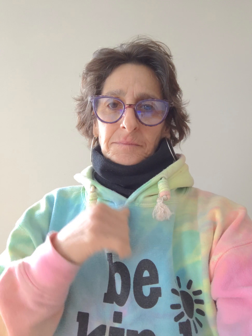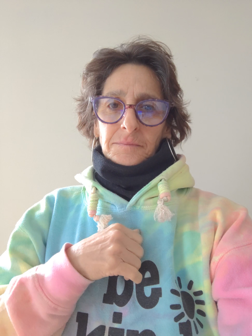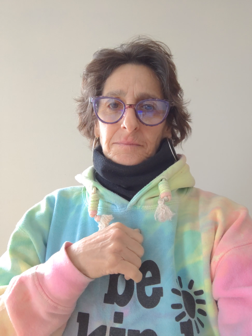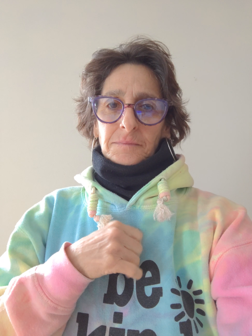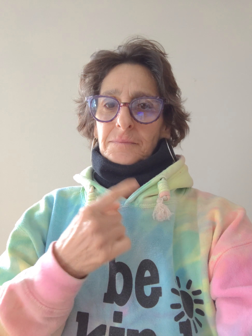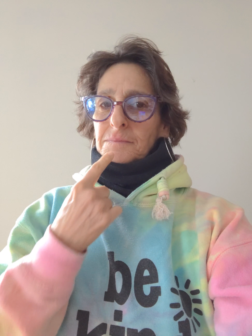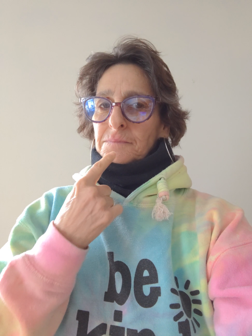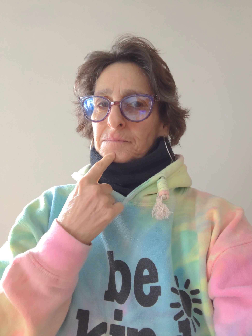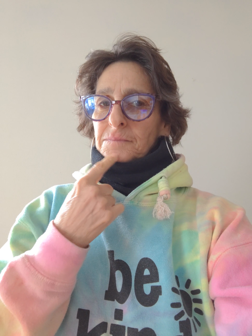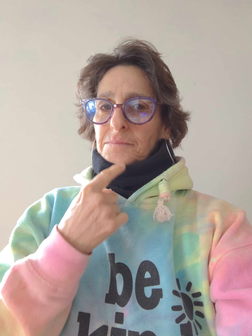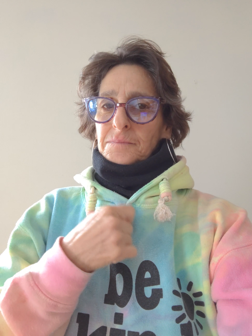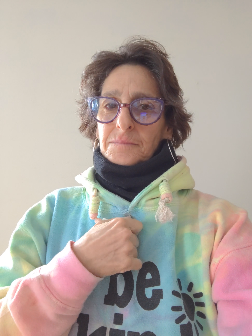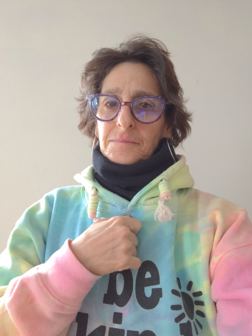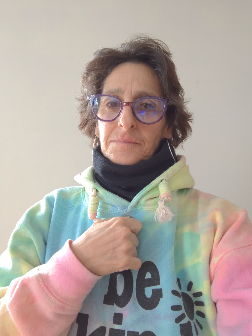say